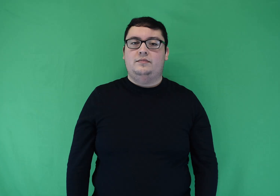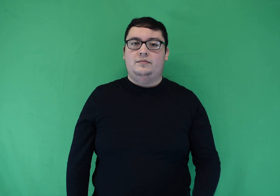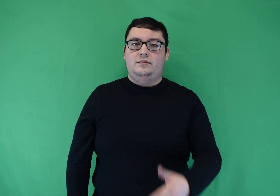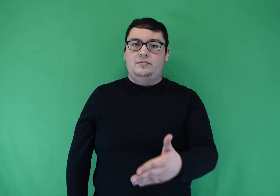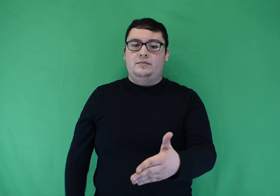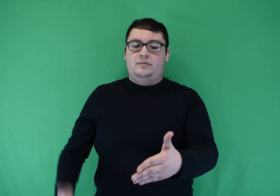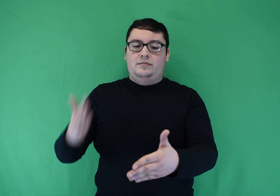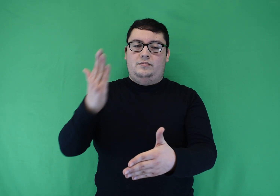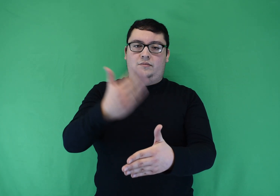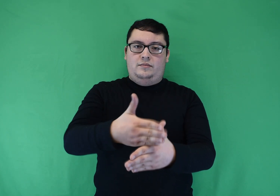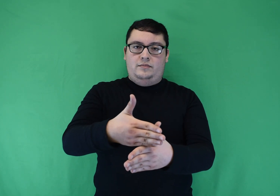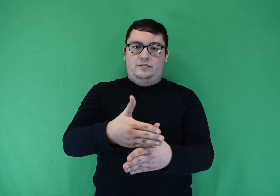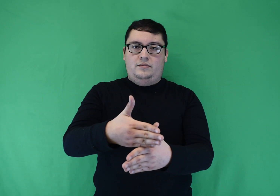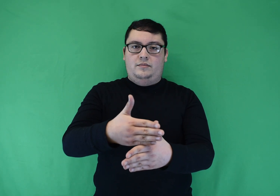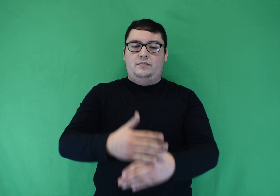ir